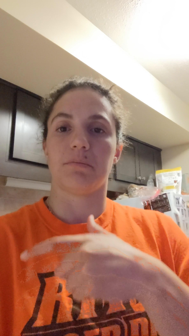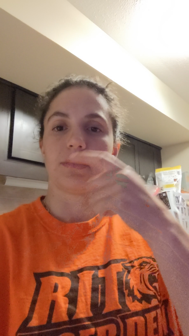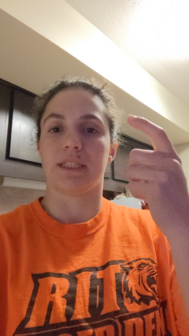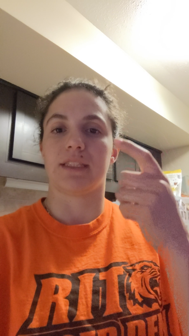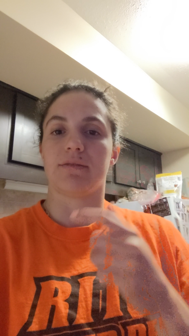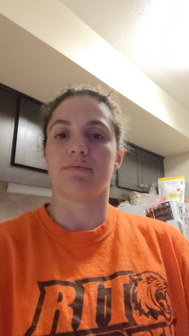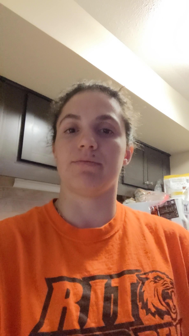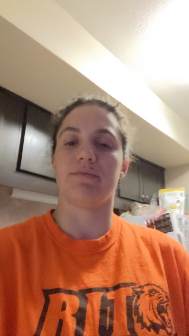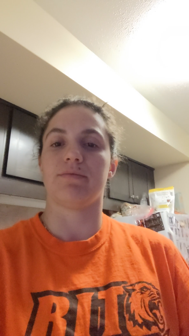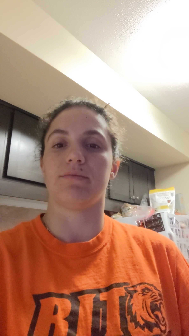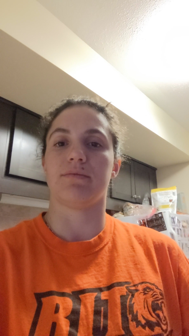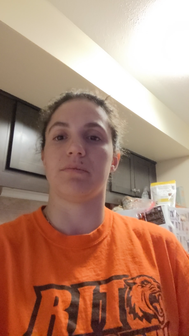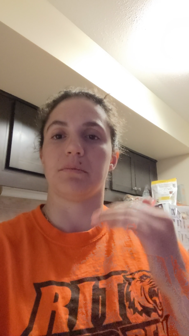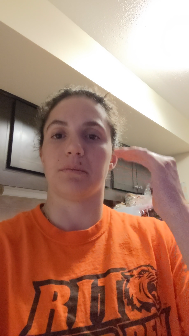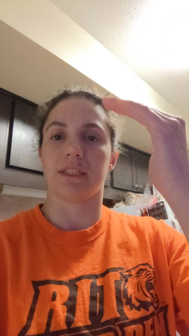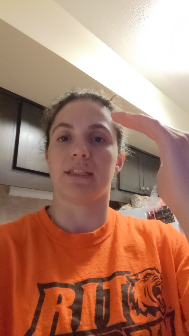big